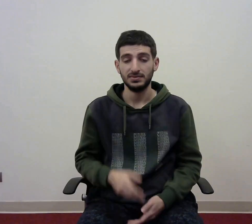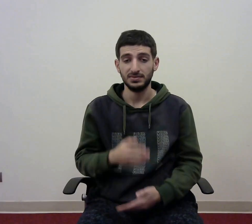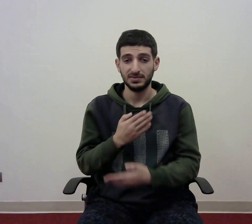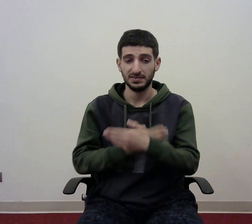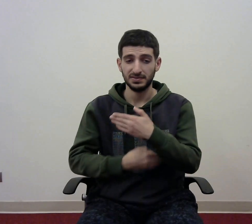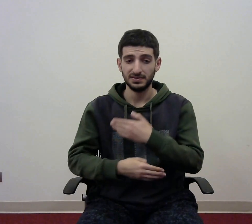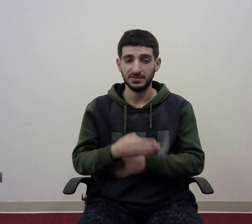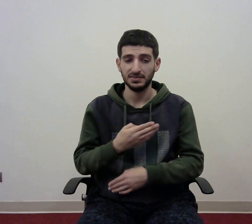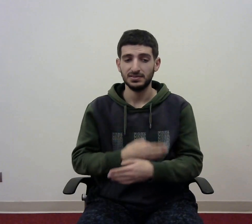əlil